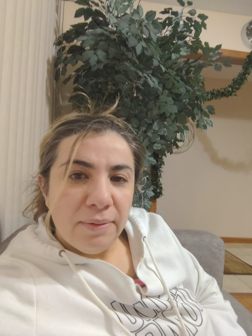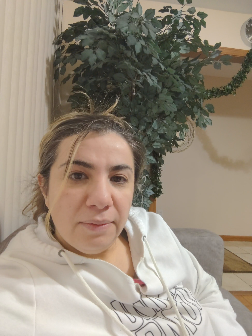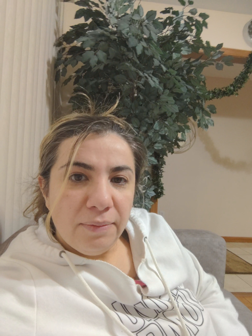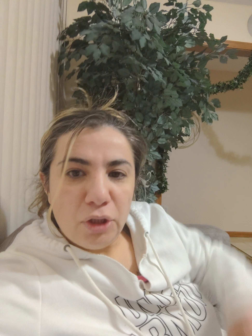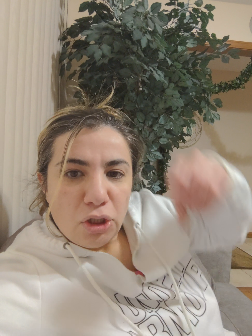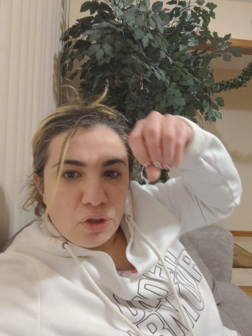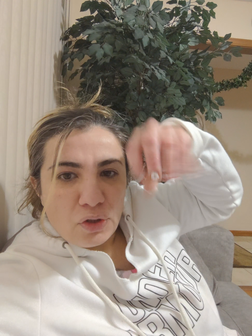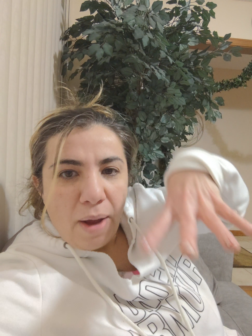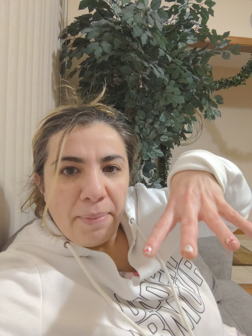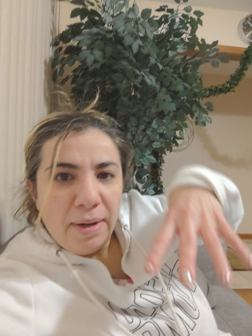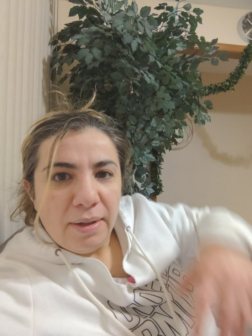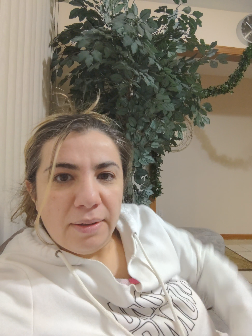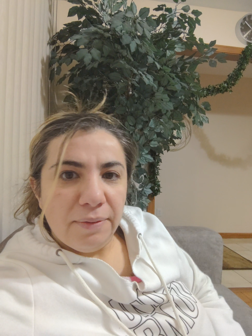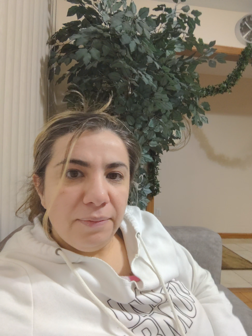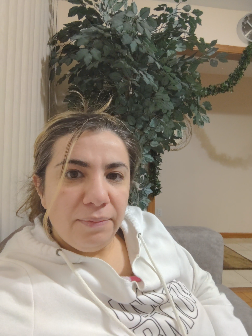drop